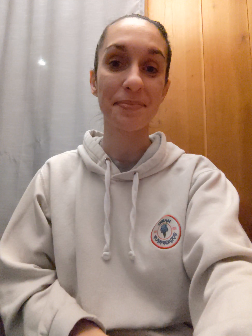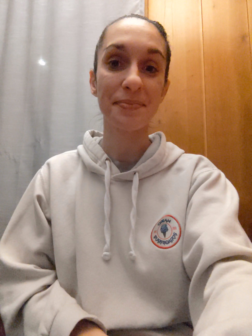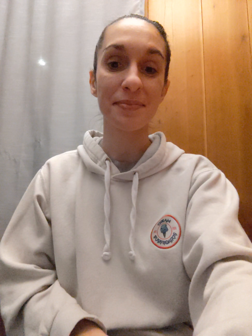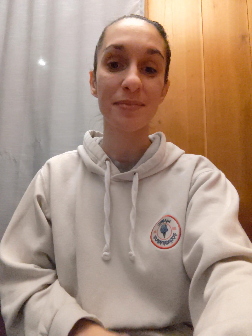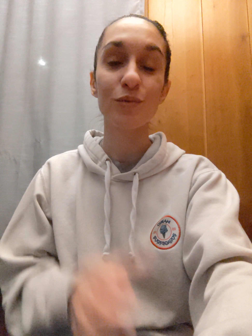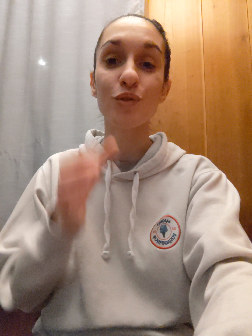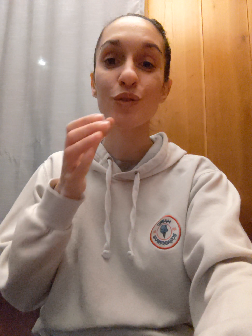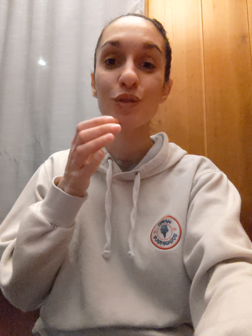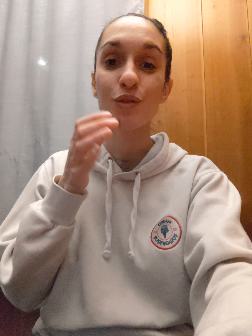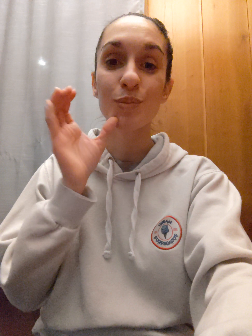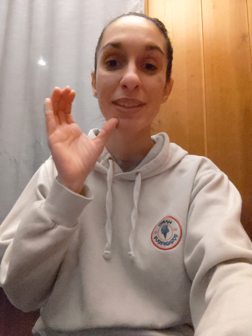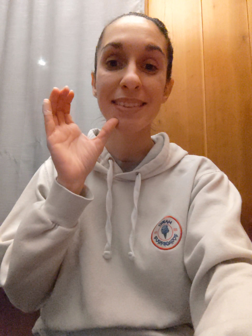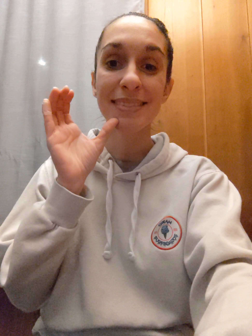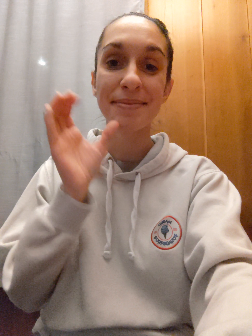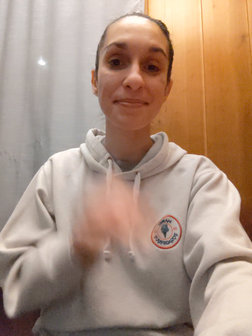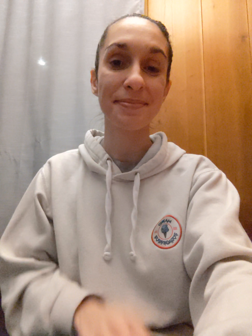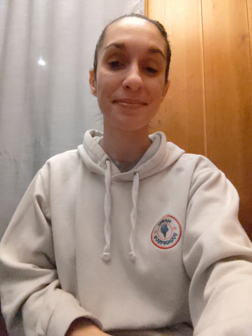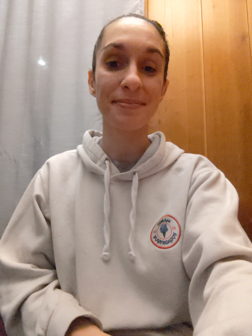drink